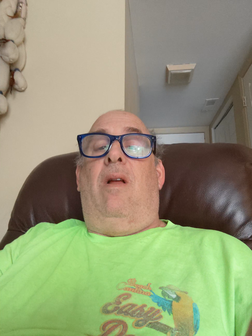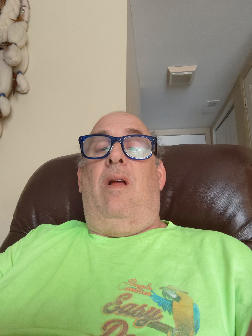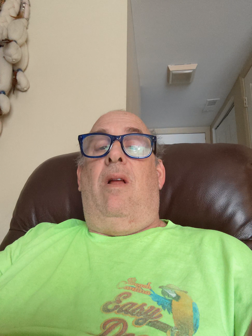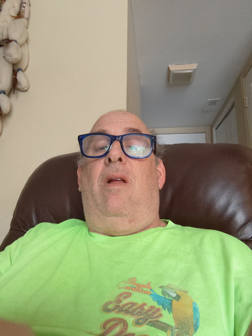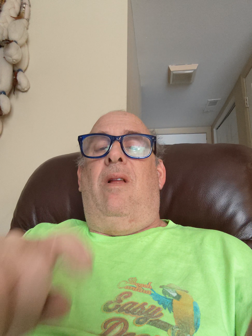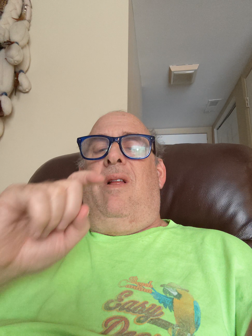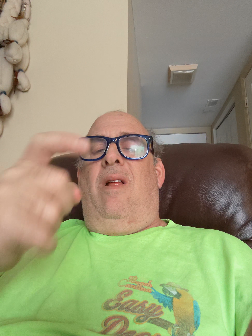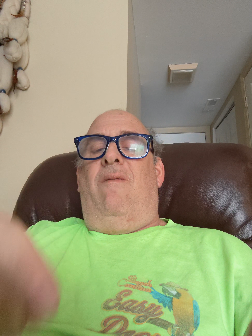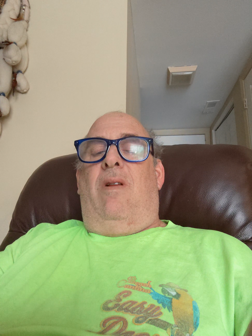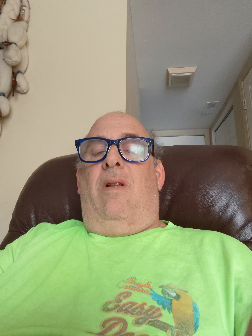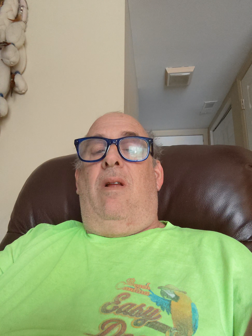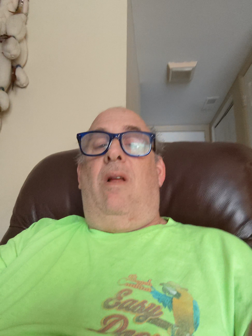give